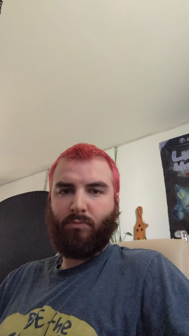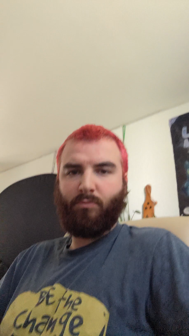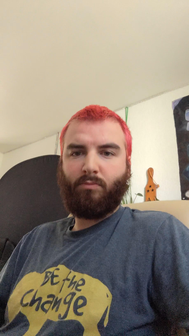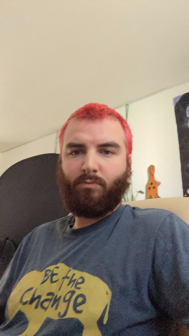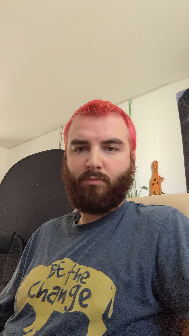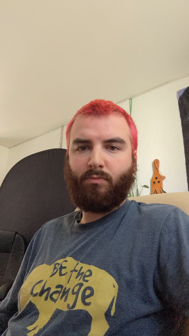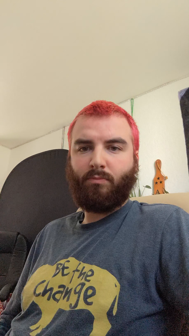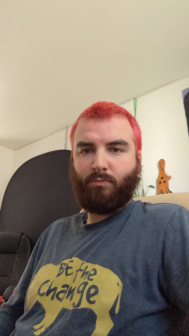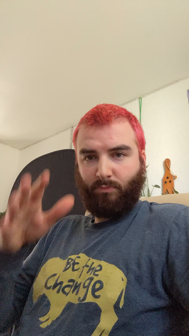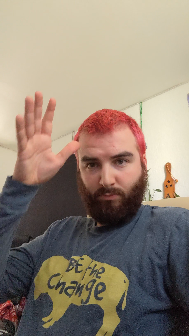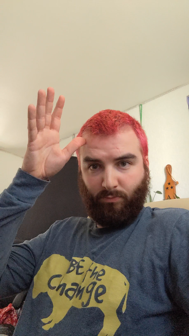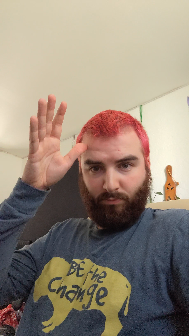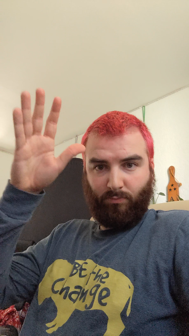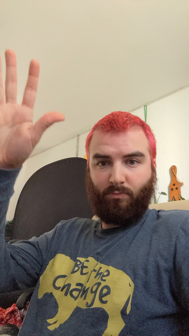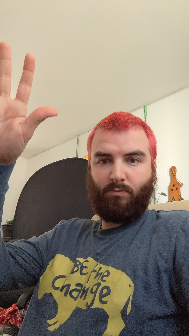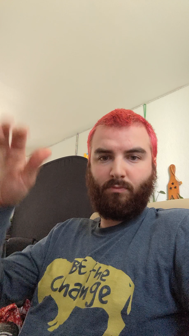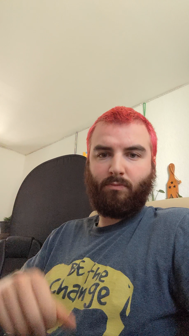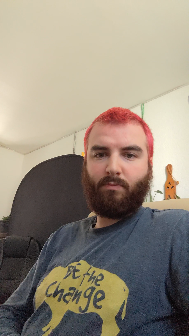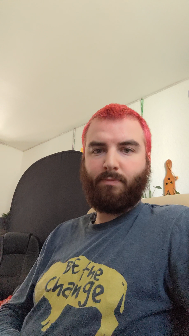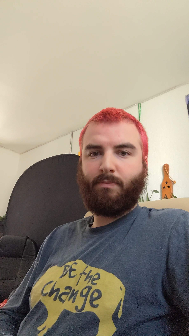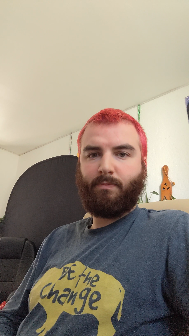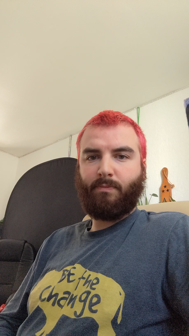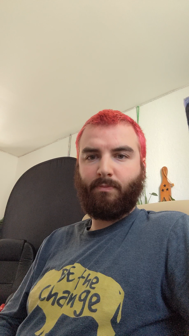moose